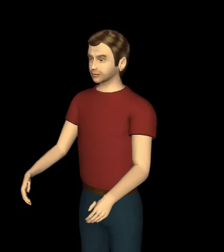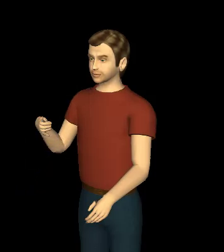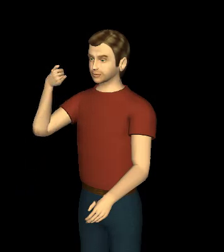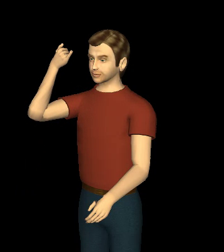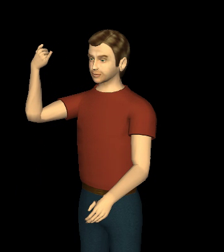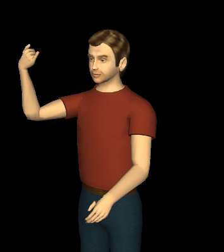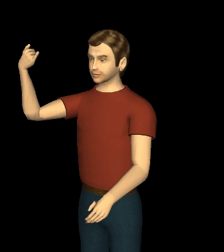فكرة